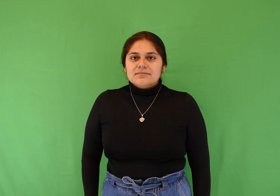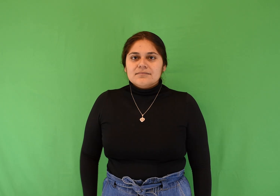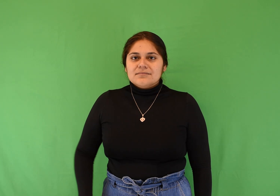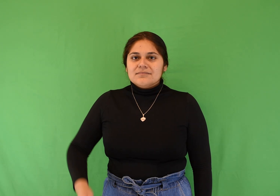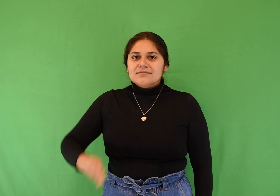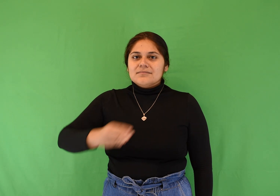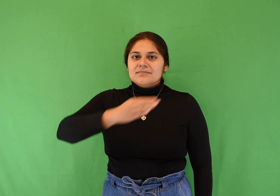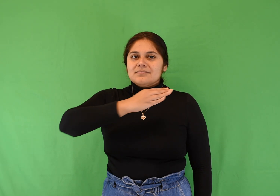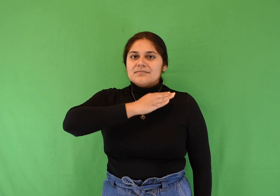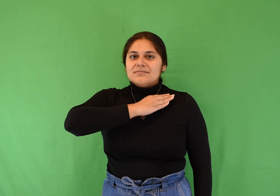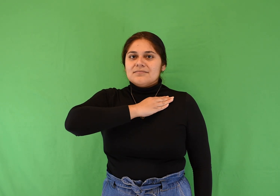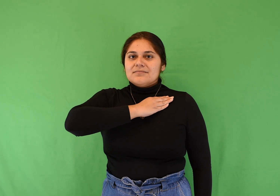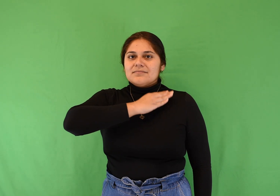bueno